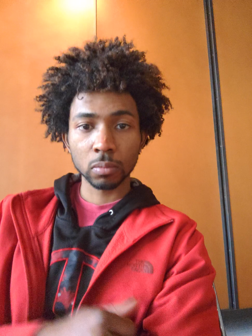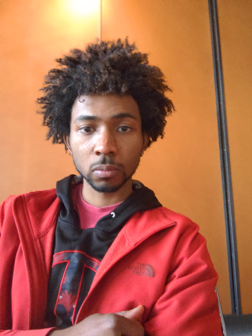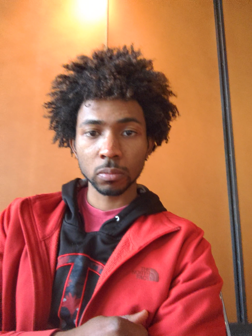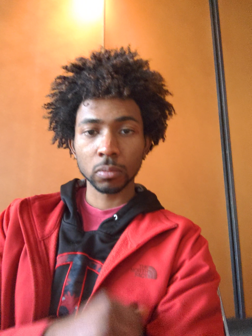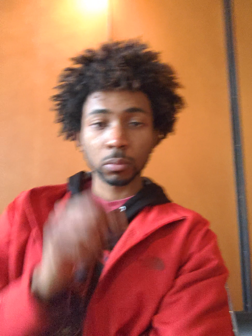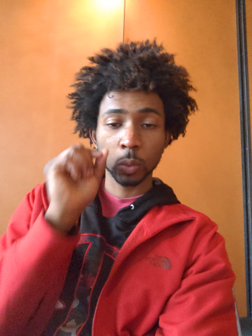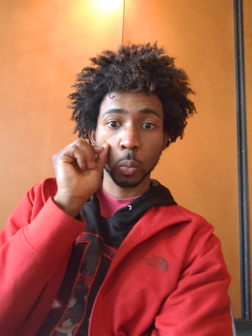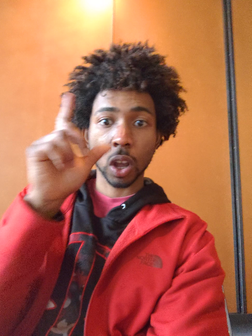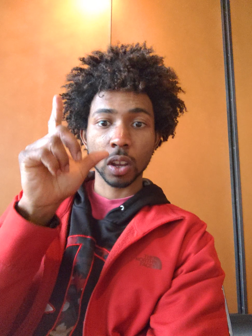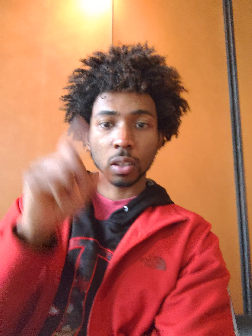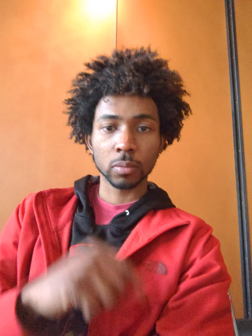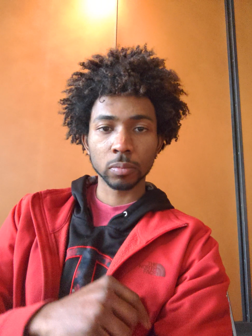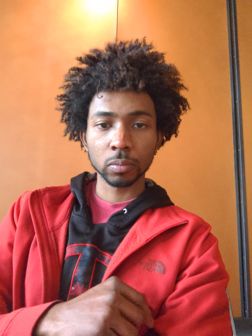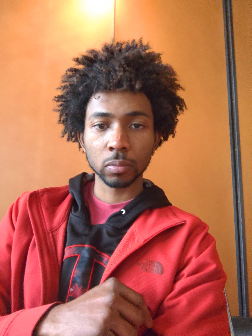wake